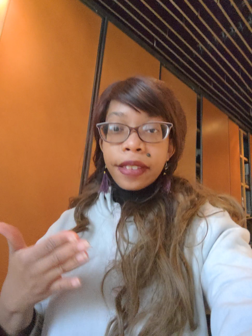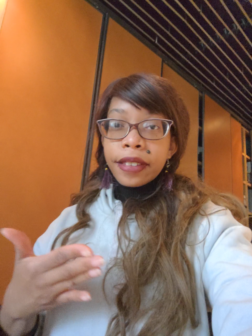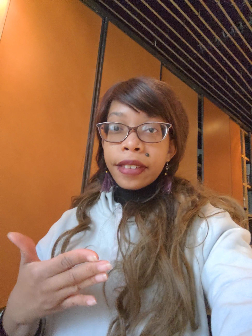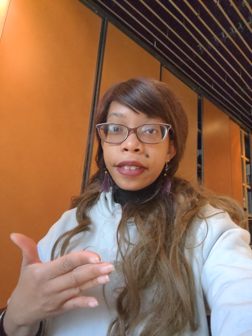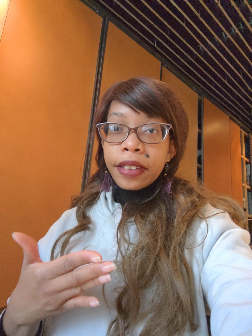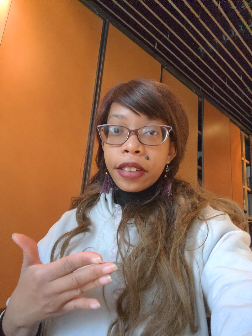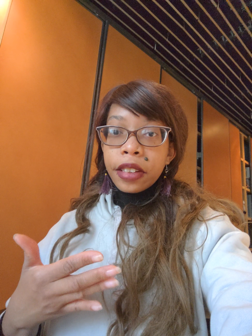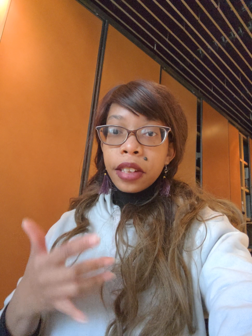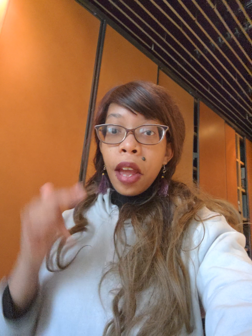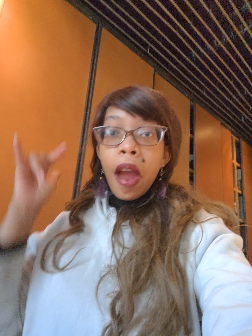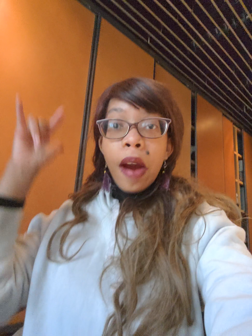airplane